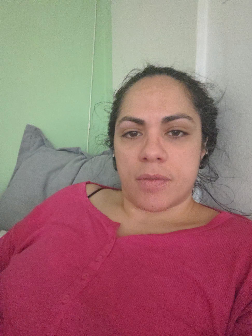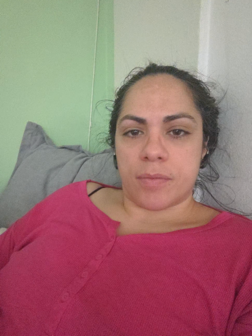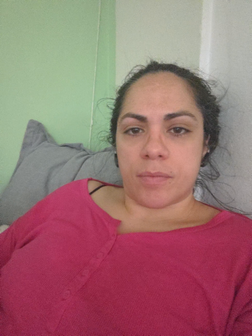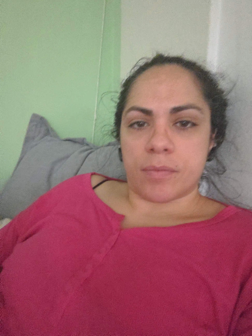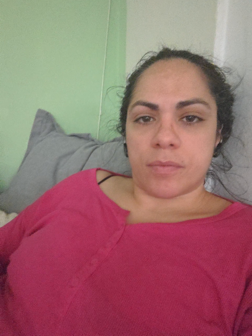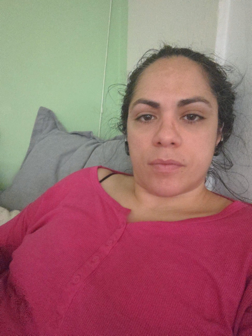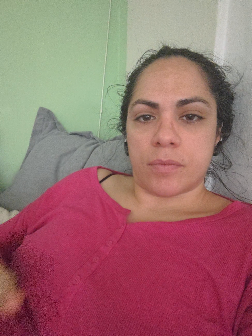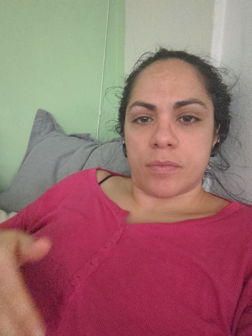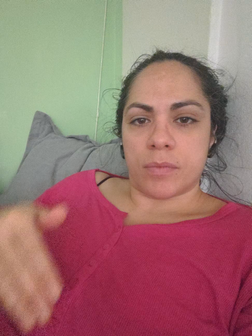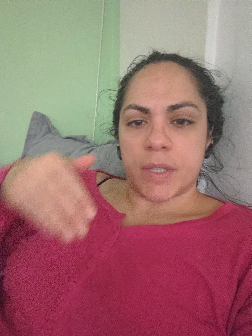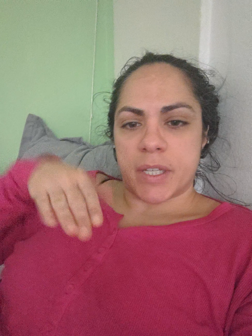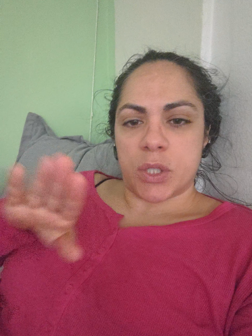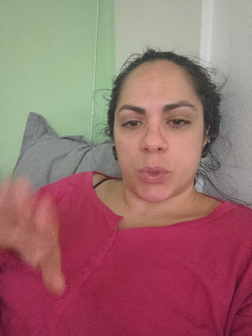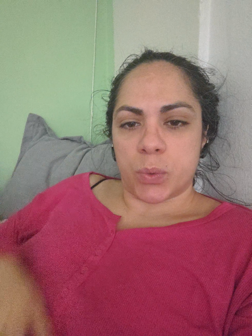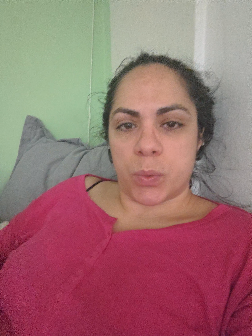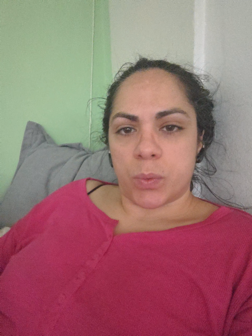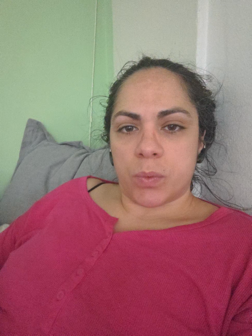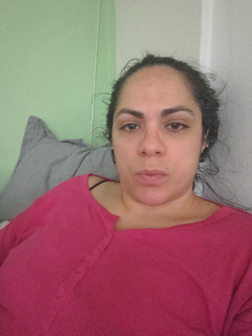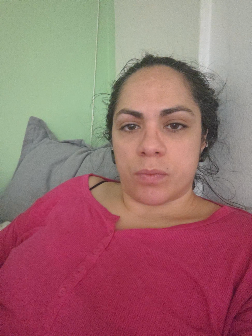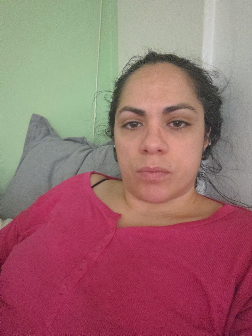into